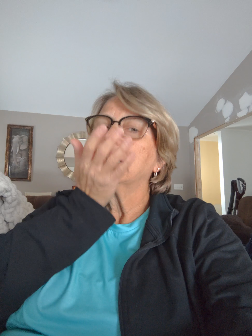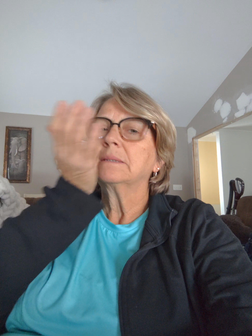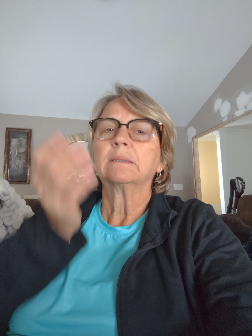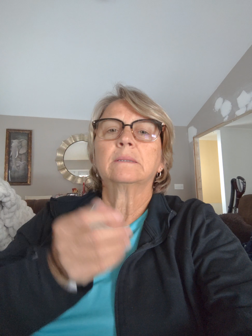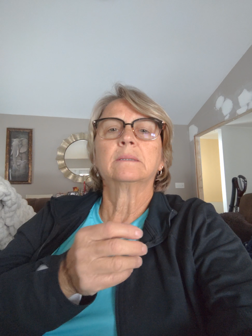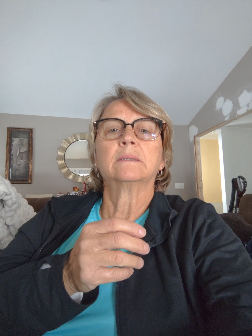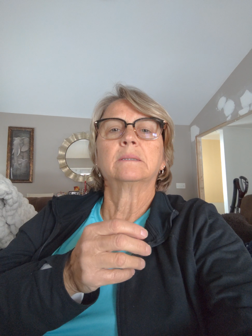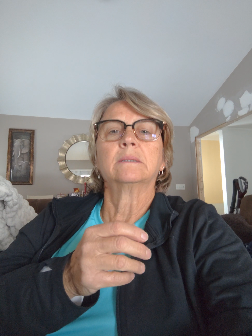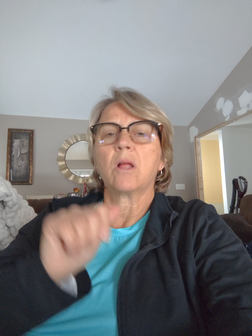grass